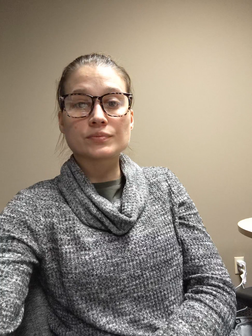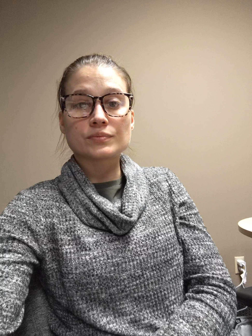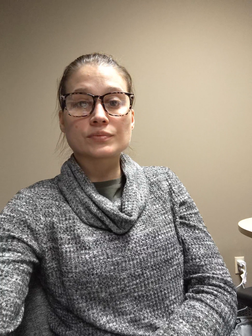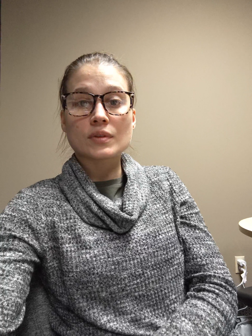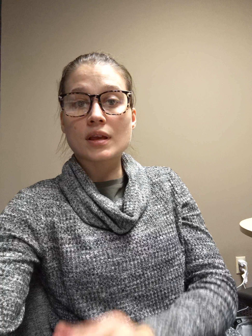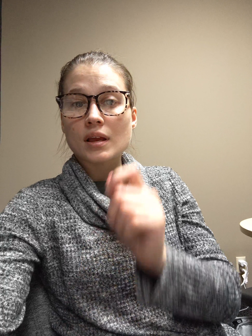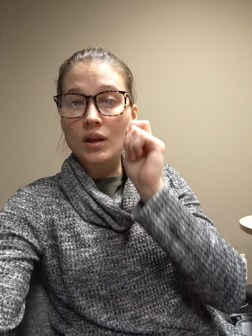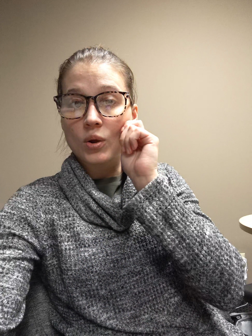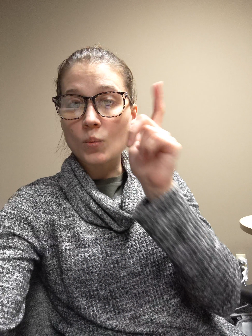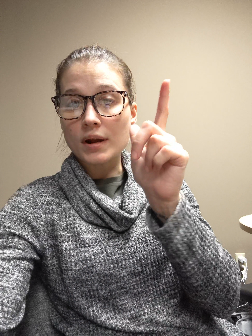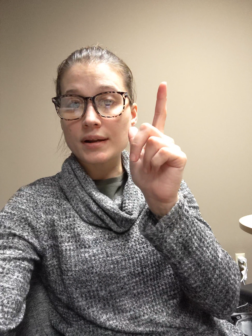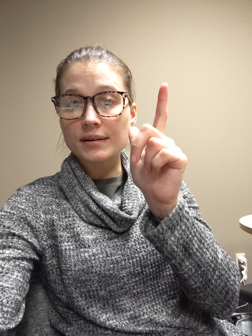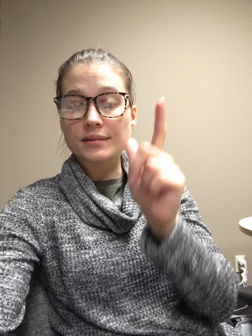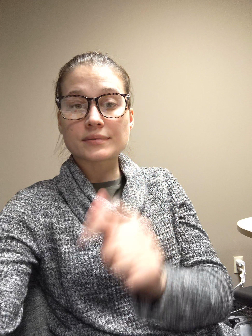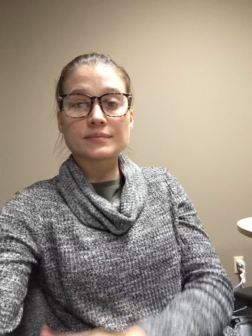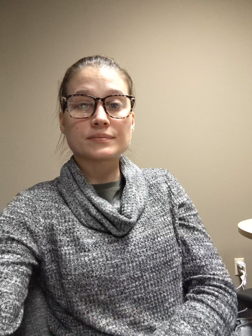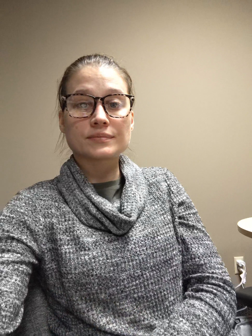wake